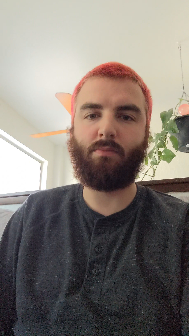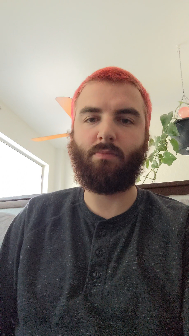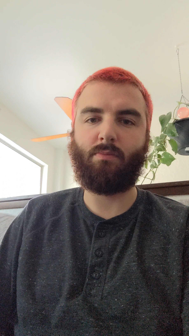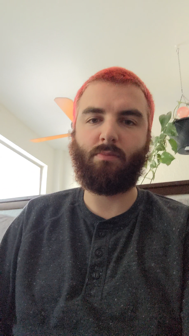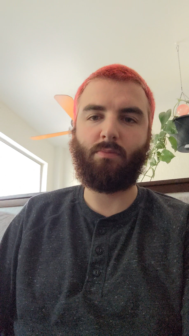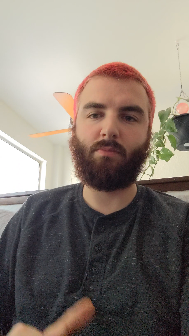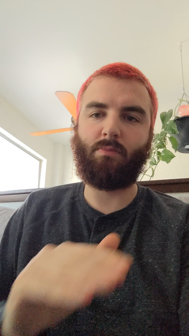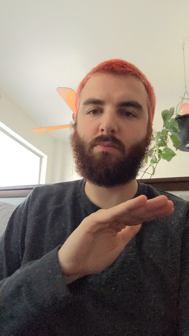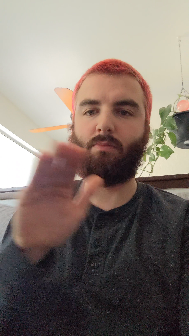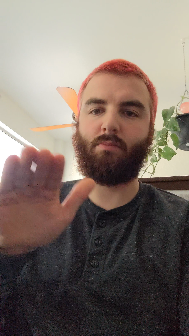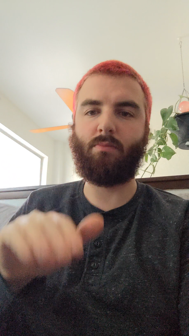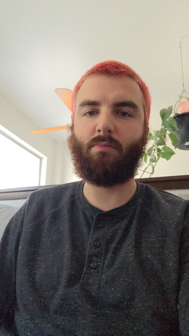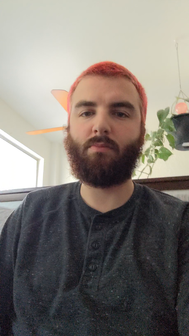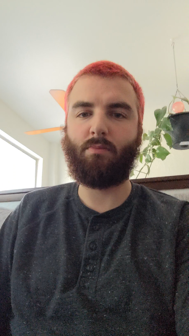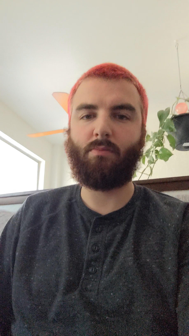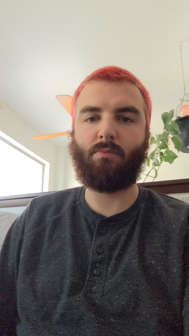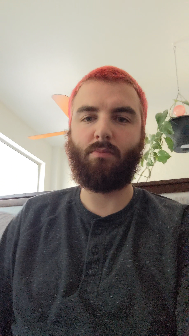nice